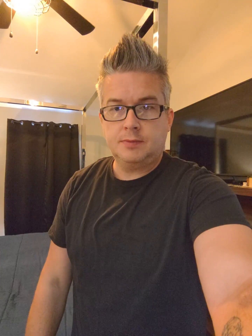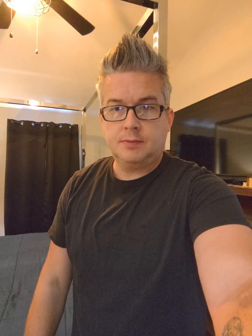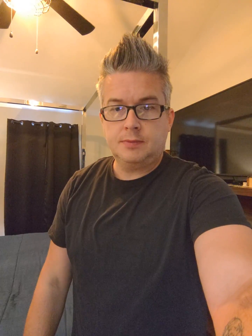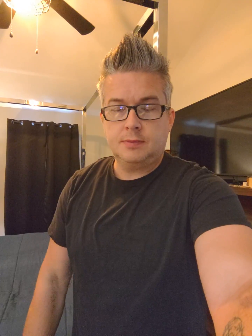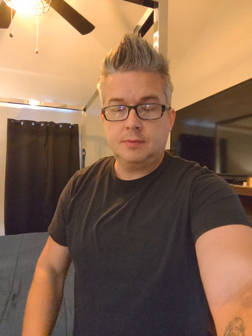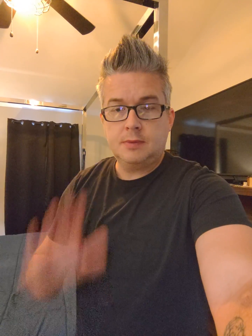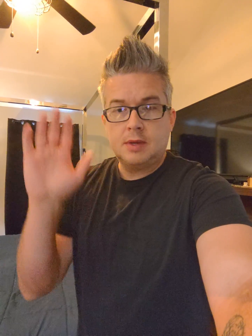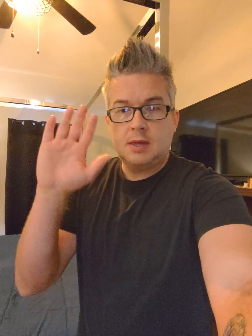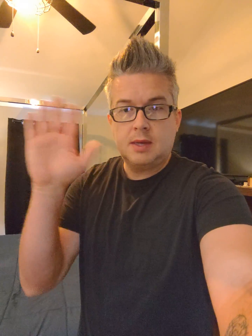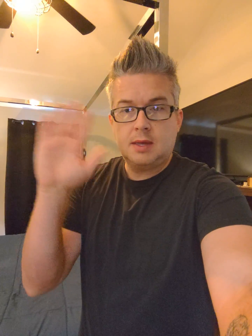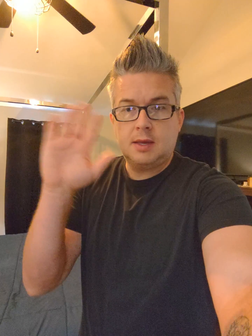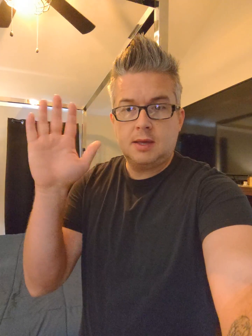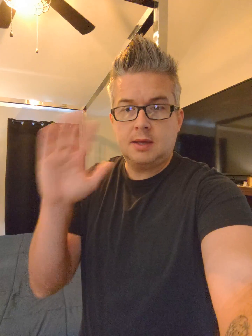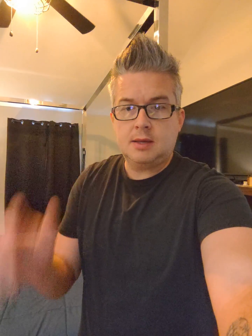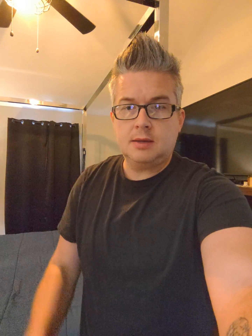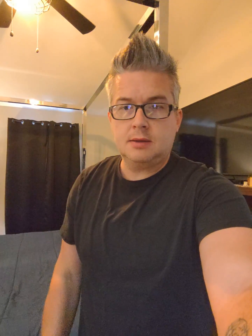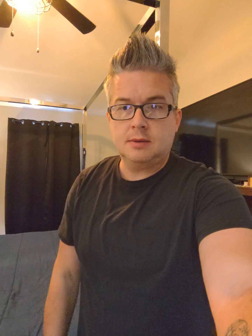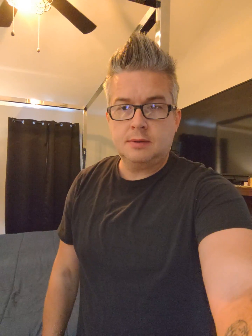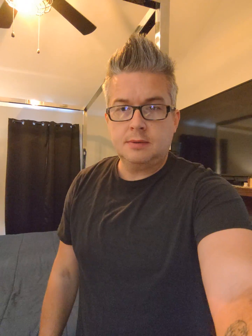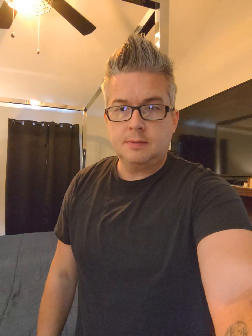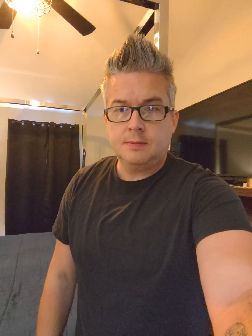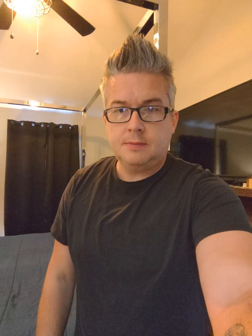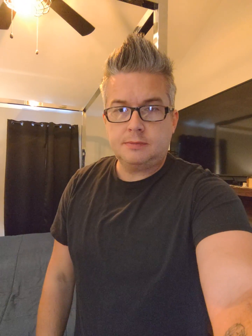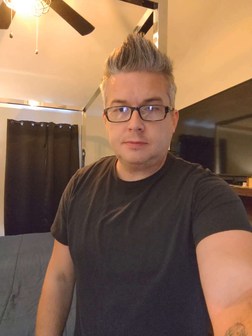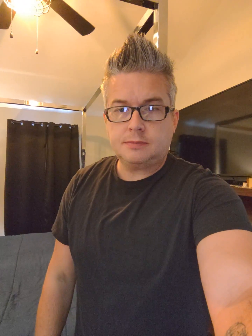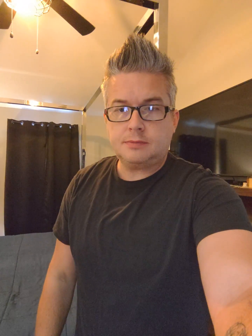hi